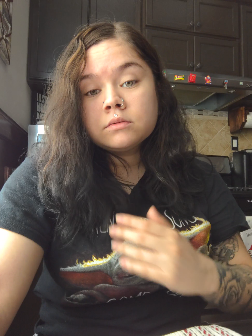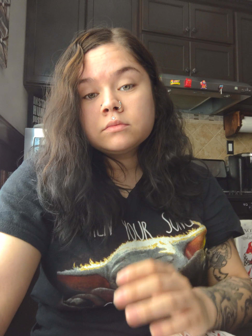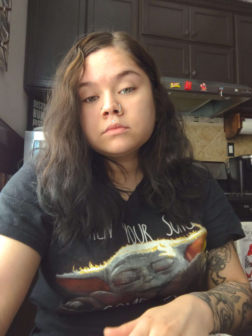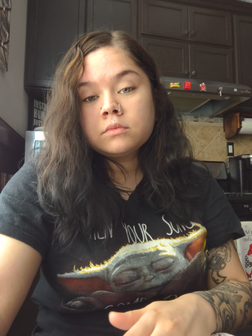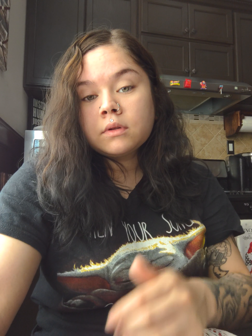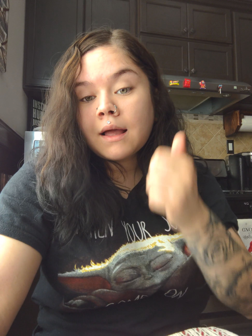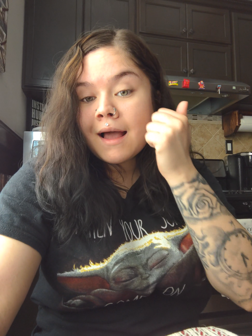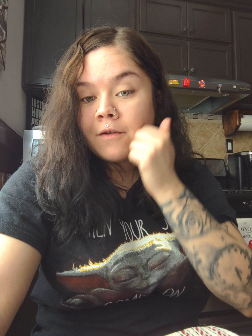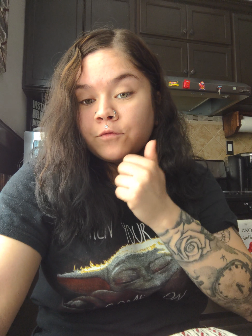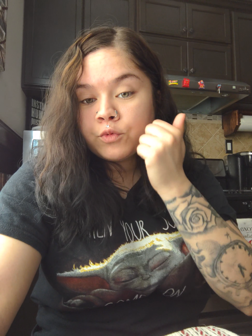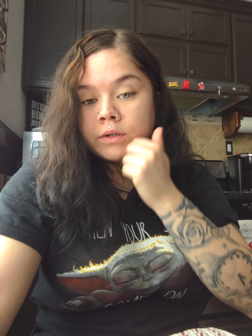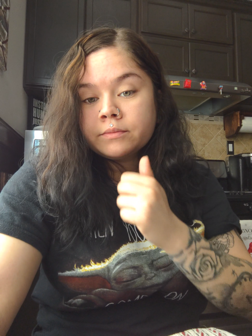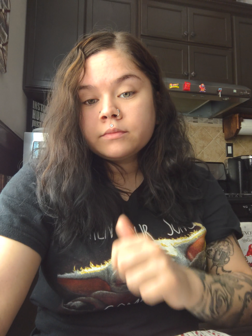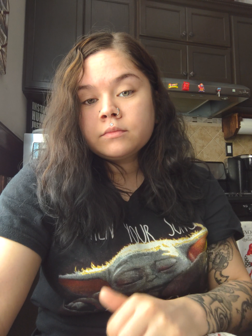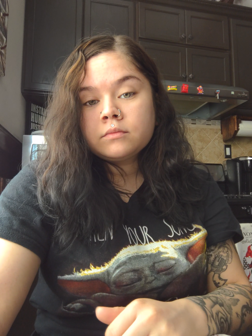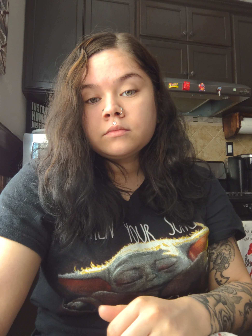every